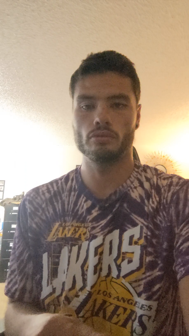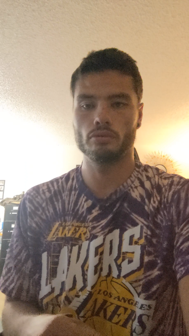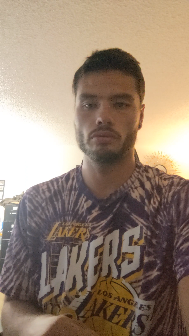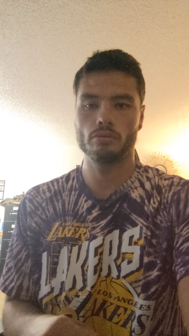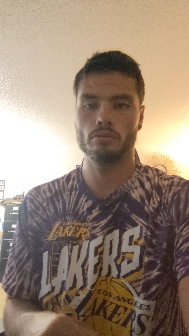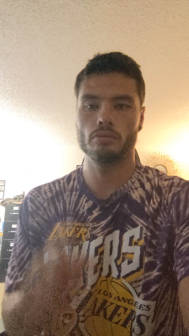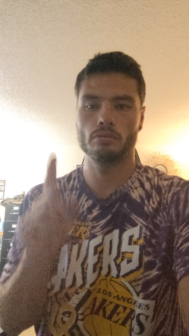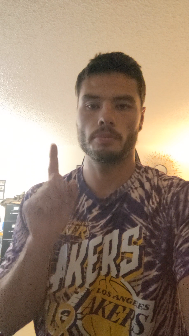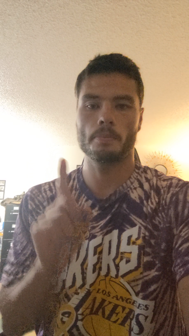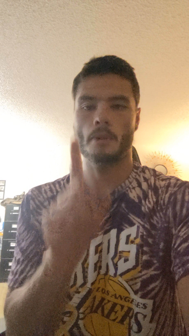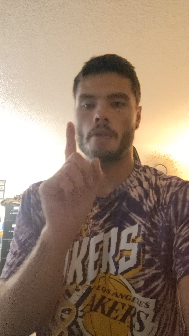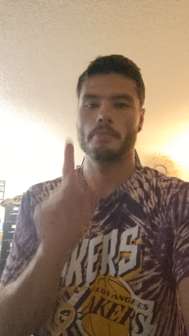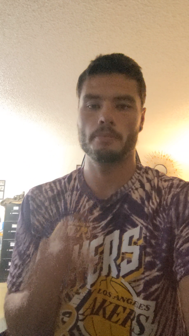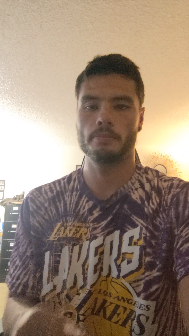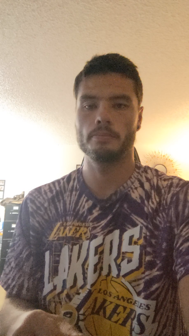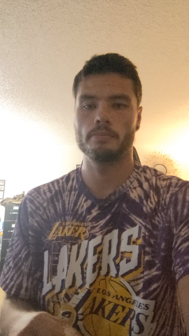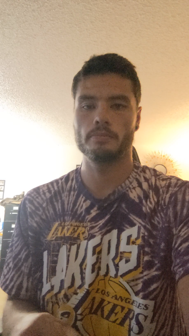bump